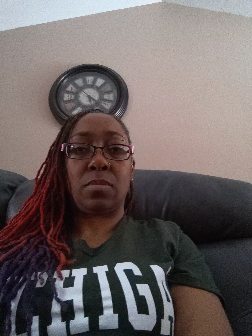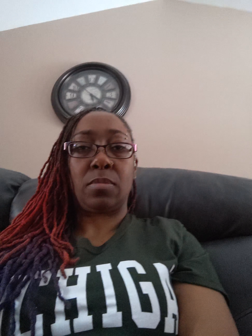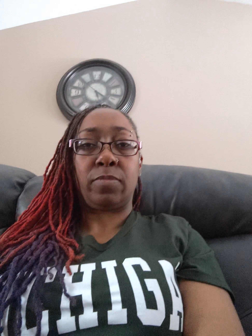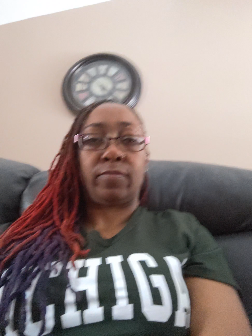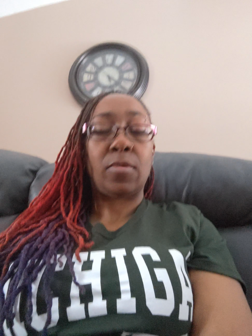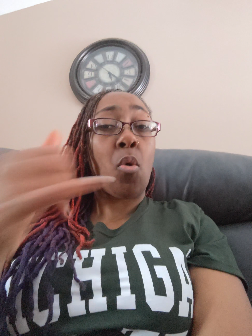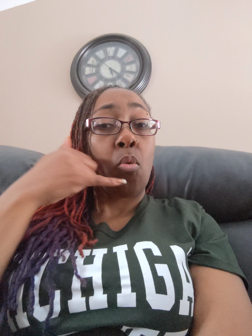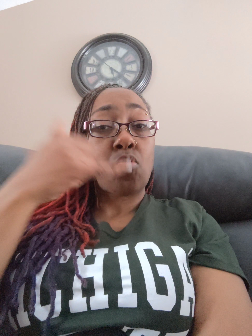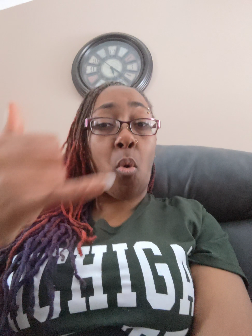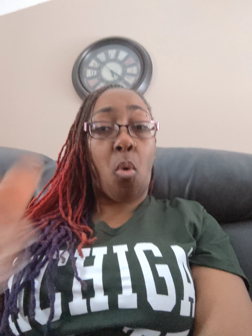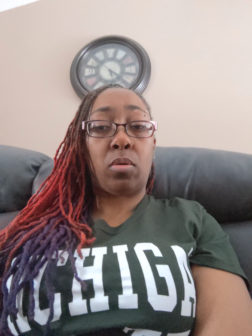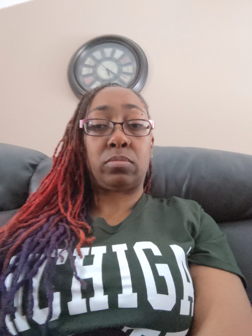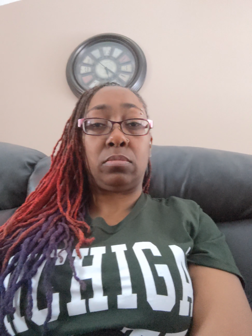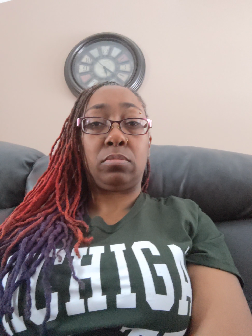call on the phone